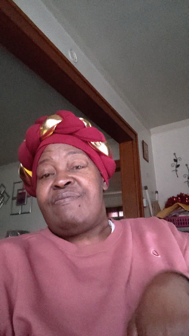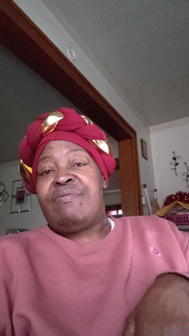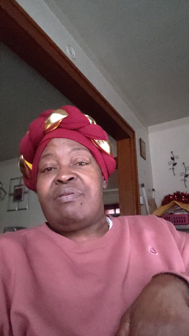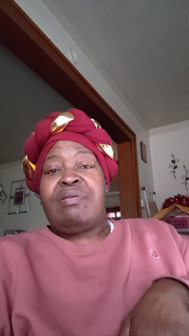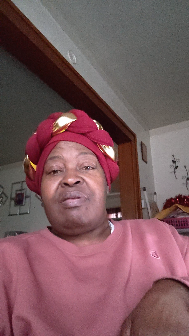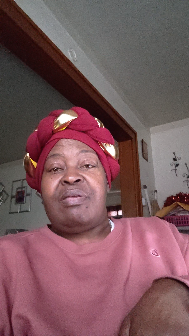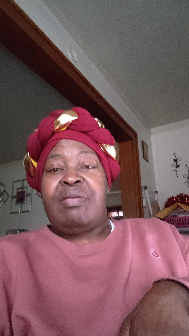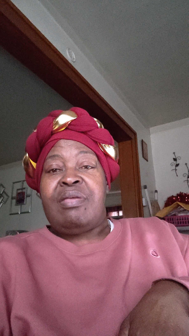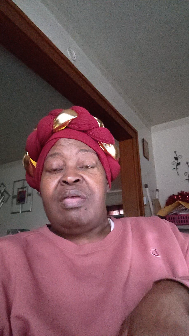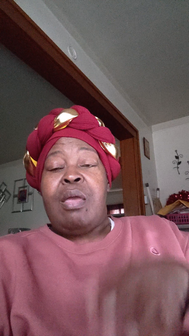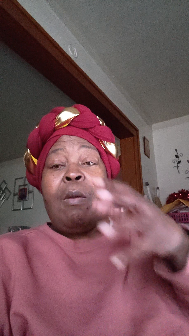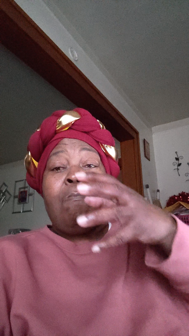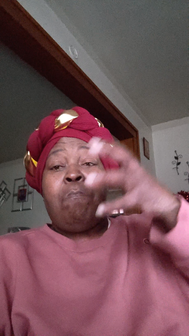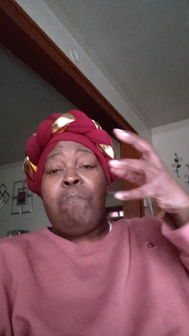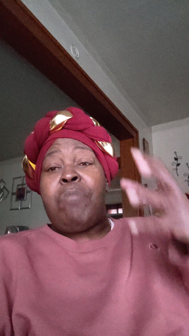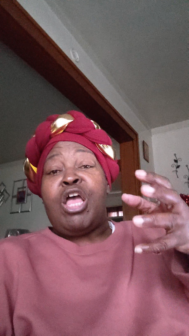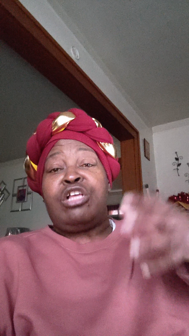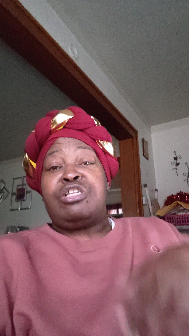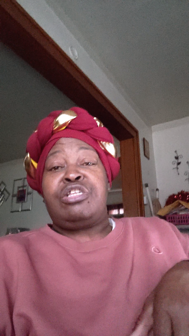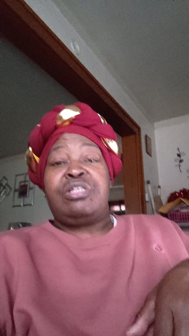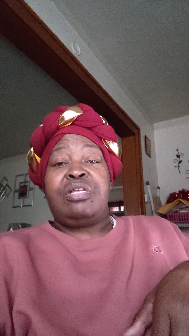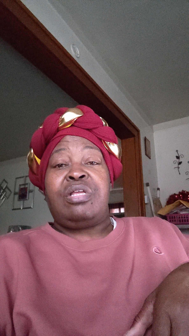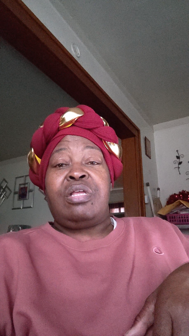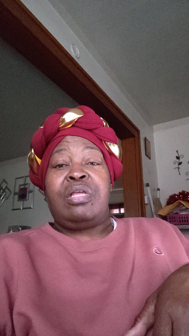much